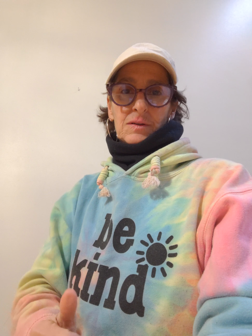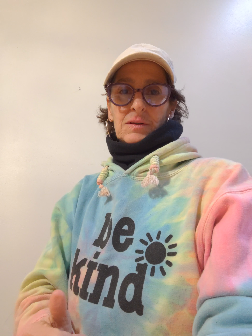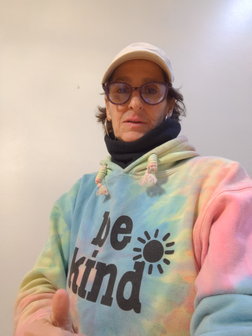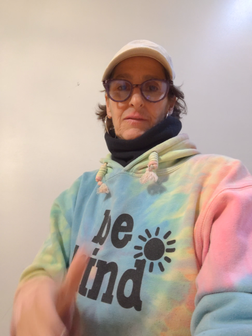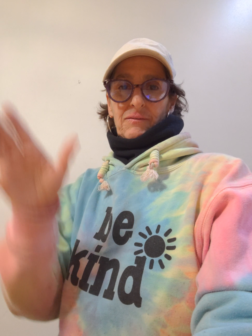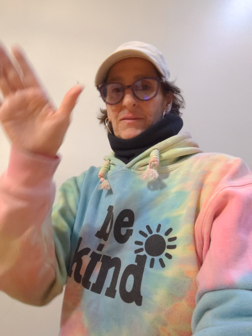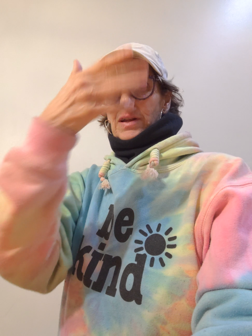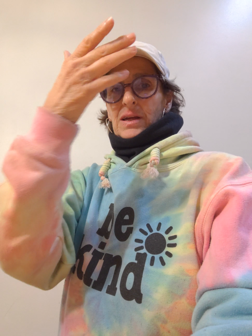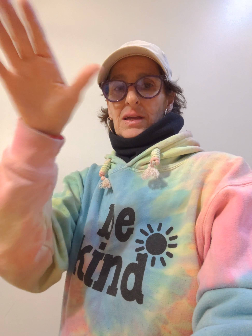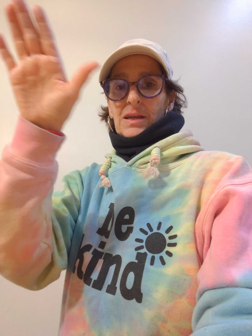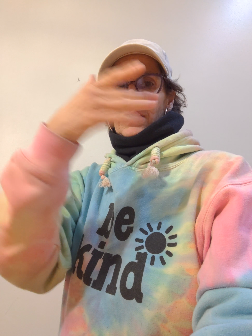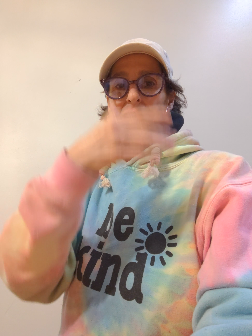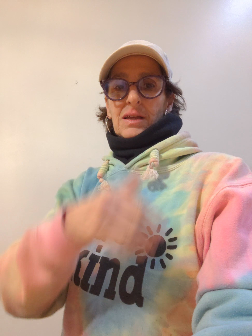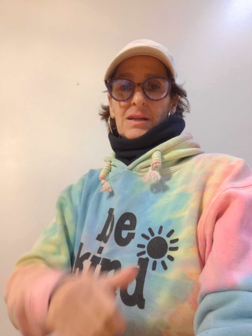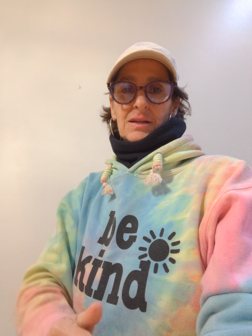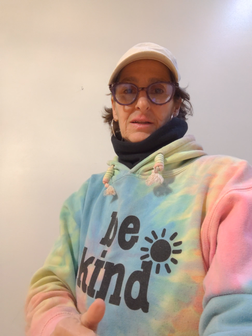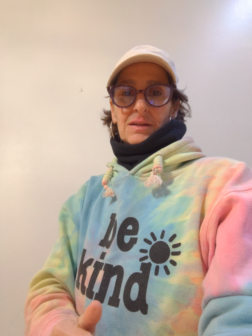flag